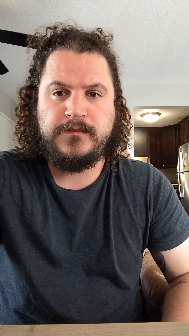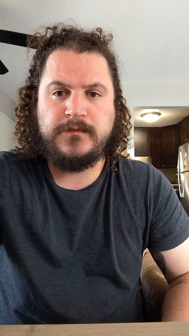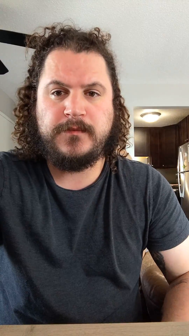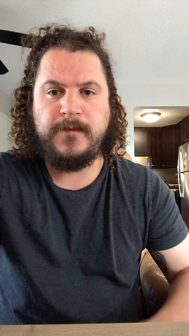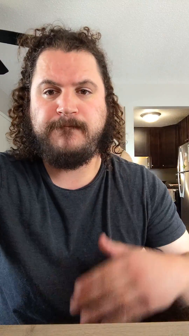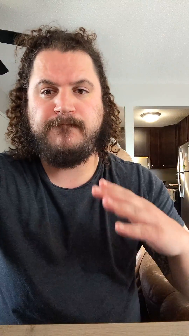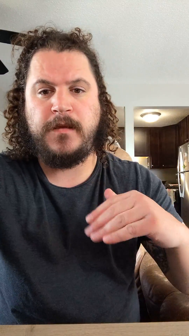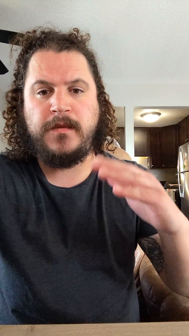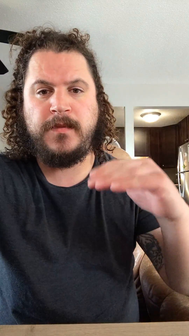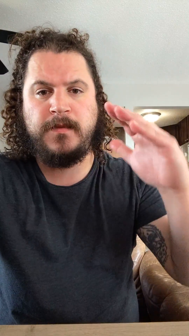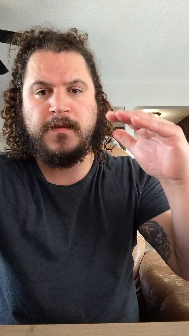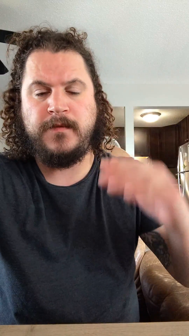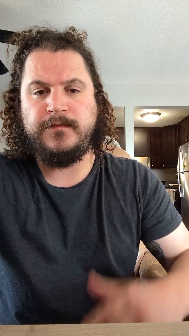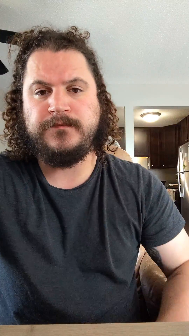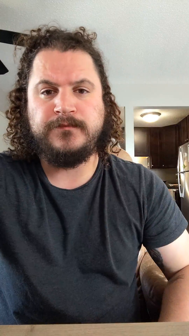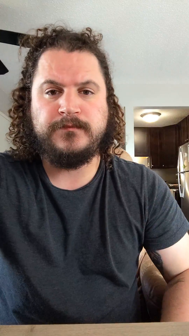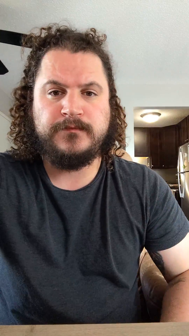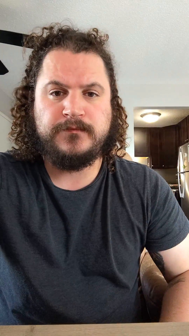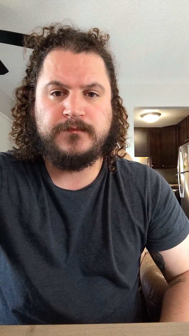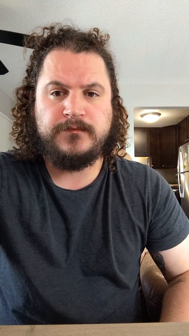build